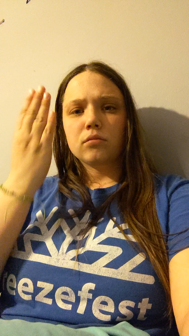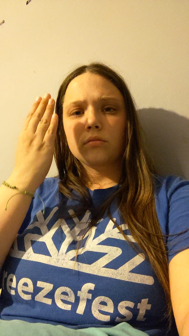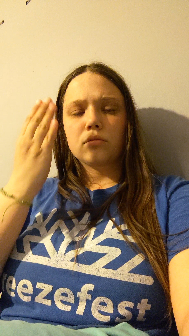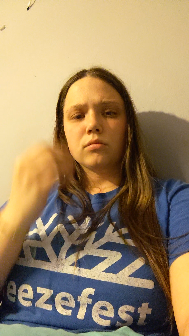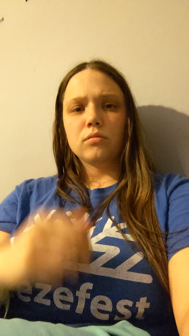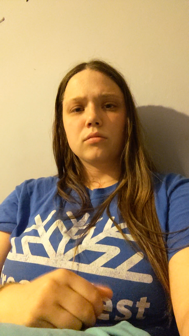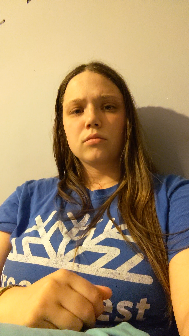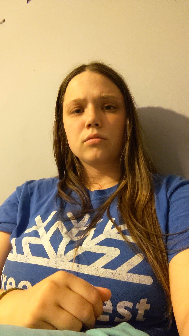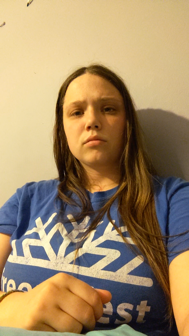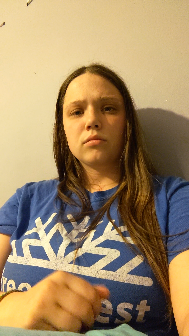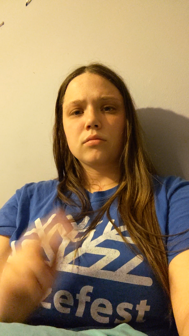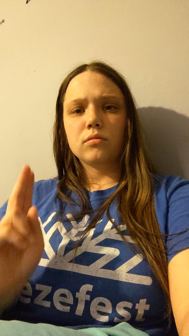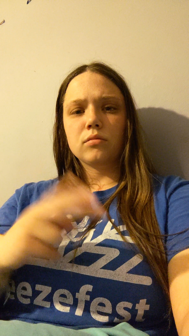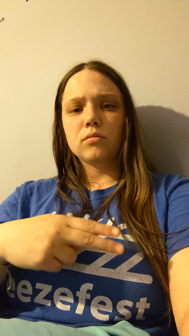belt